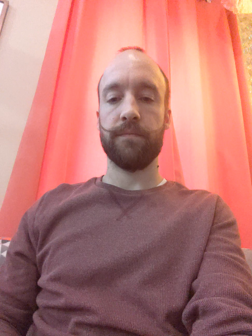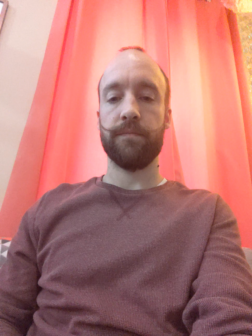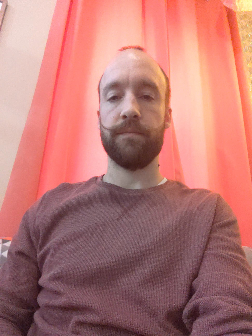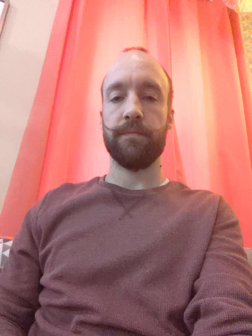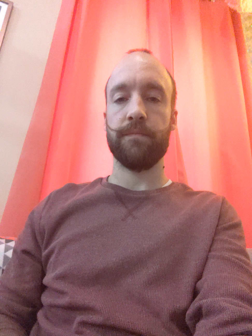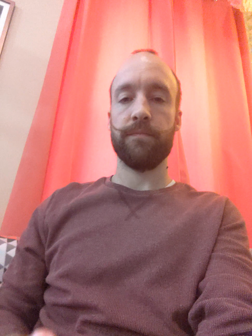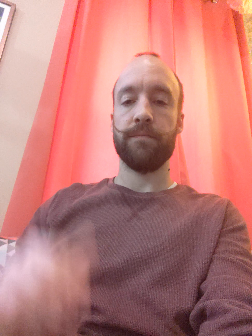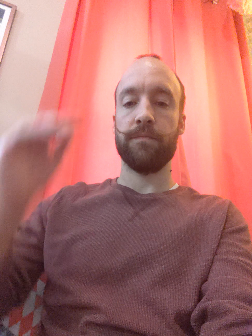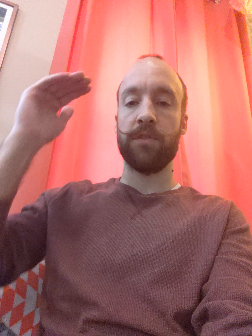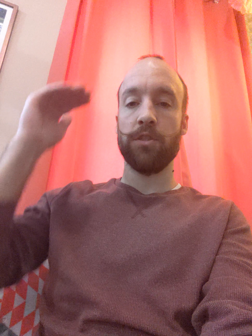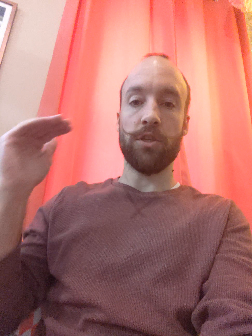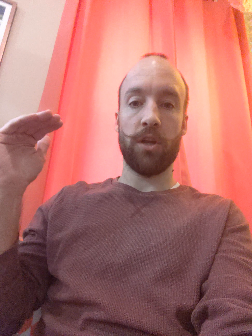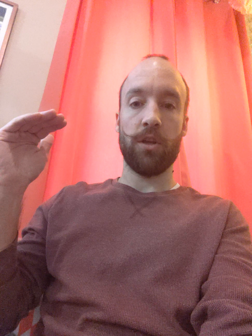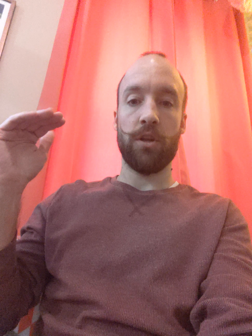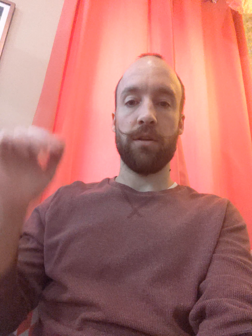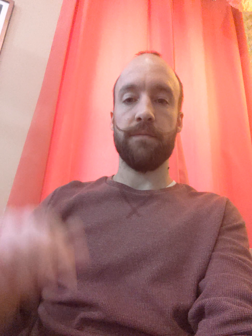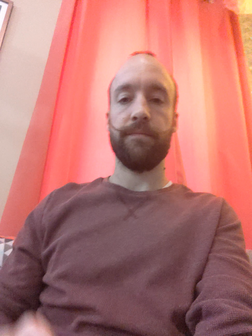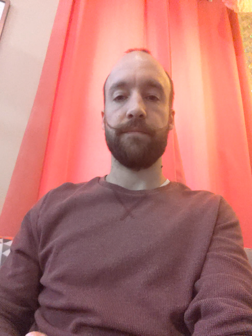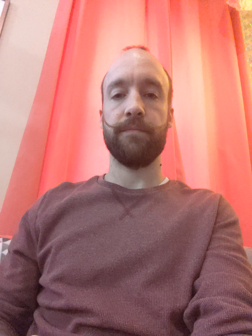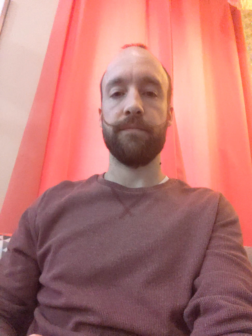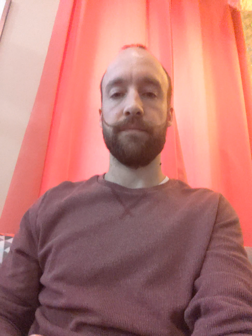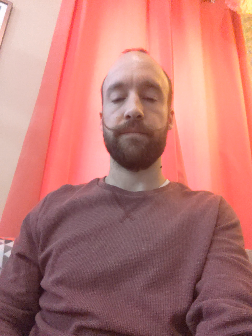child